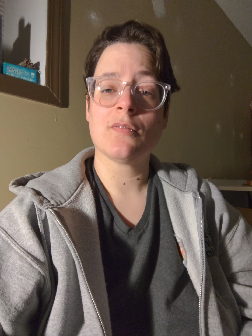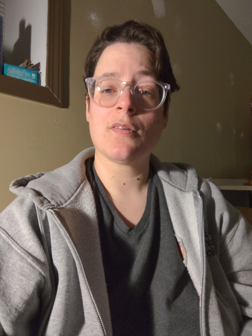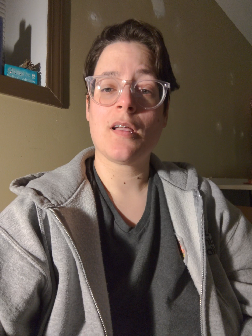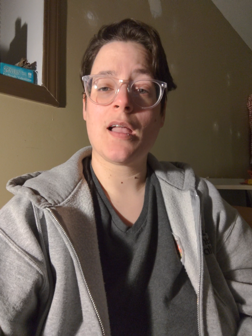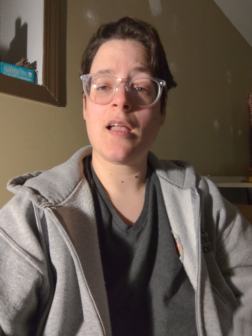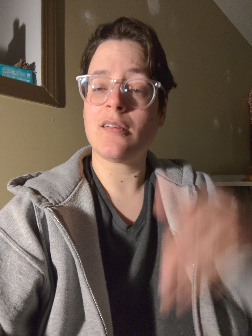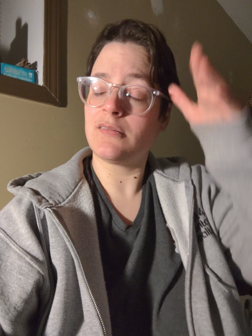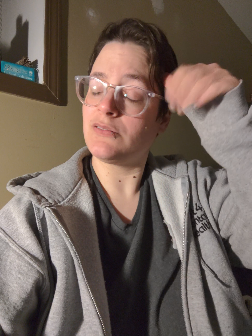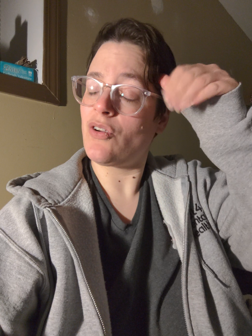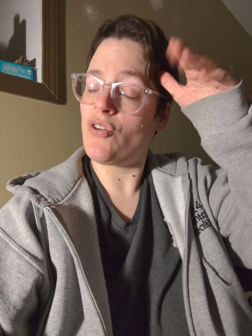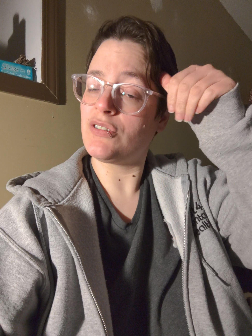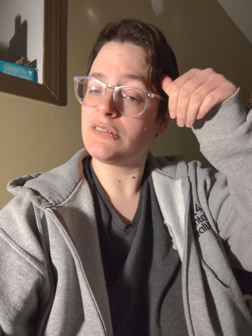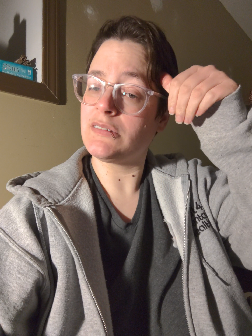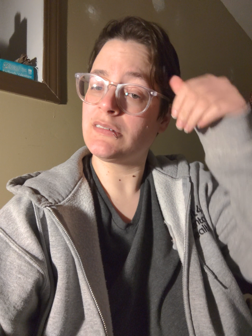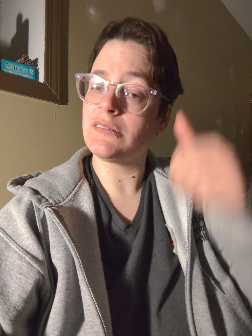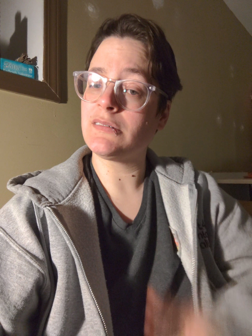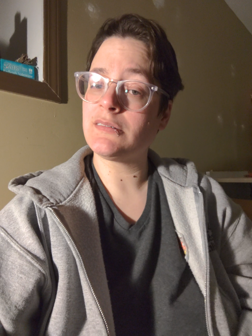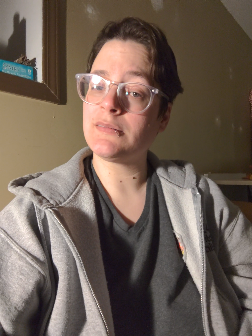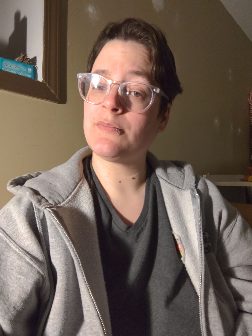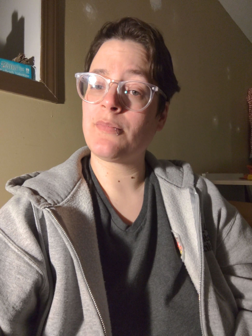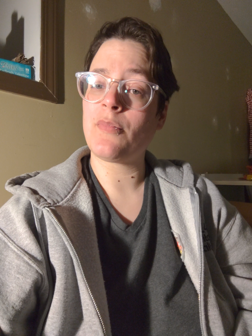donkey